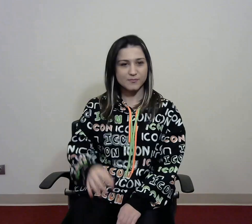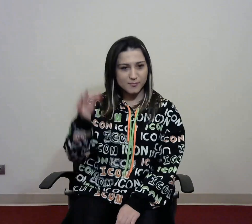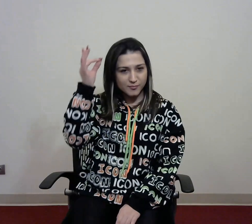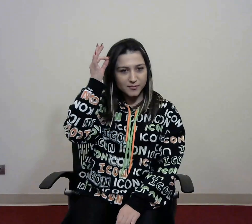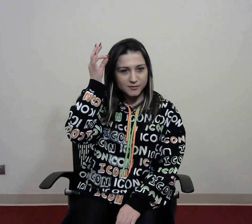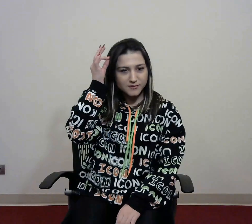xatırladım